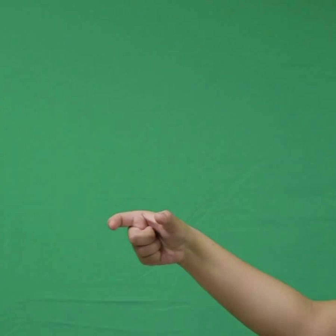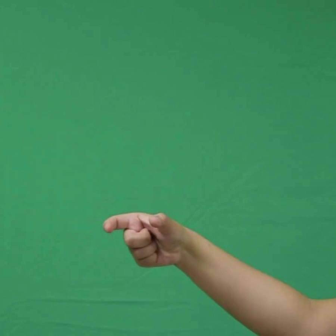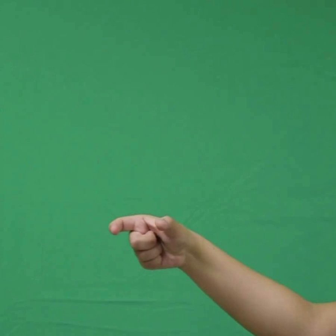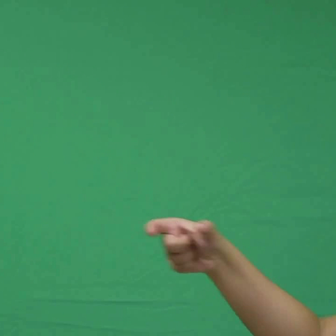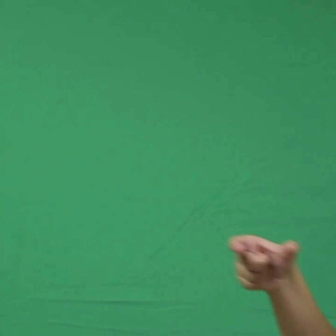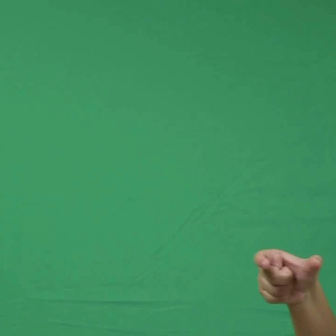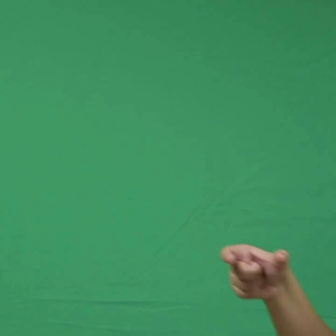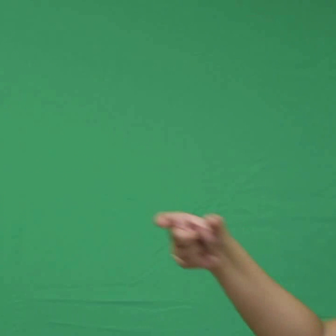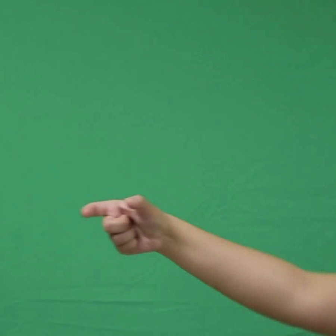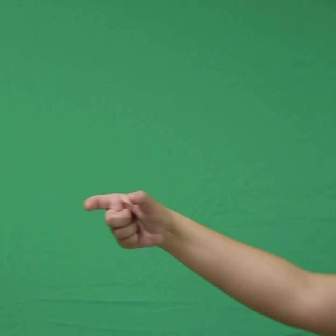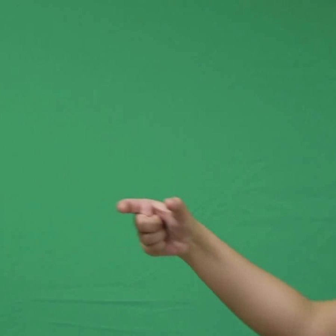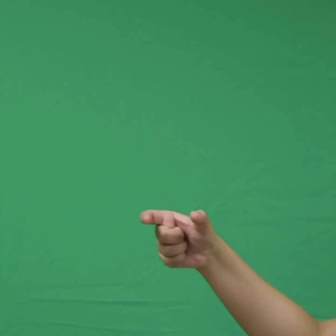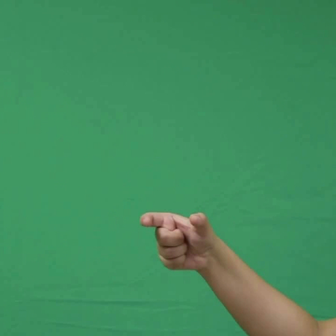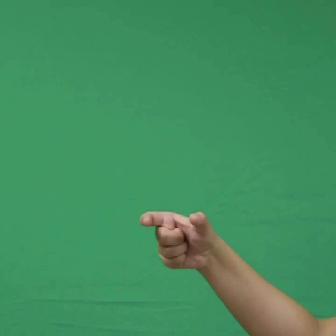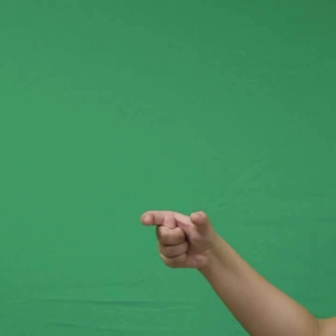X